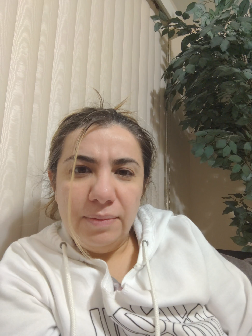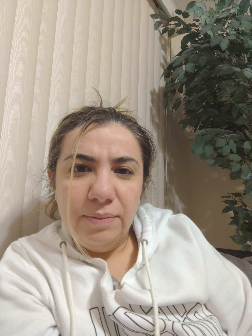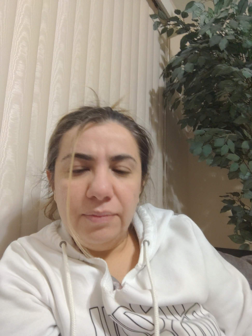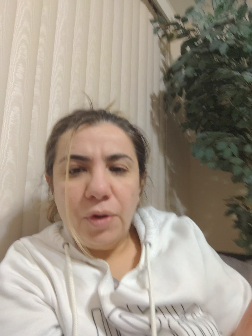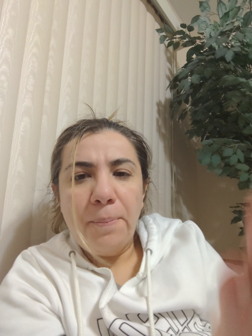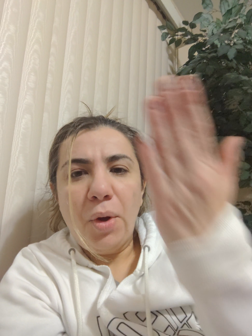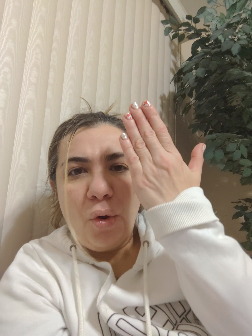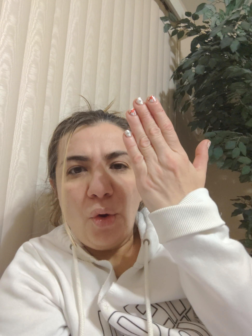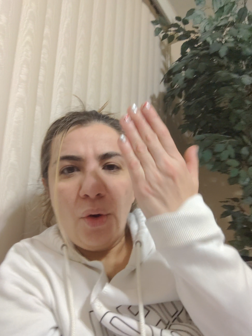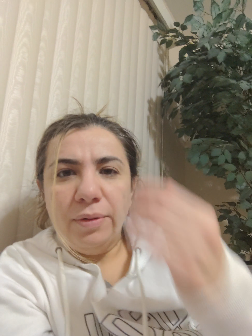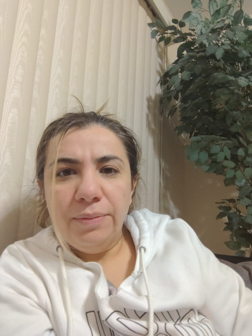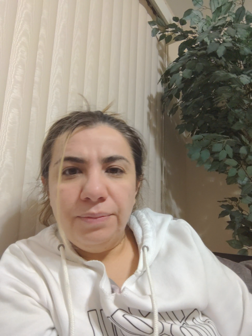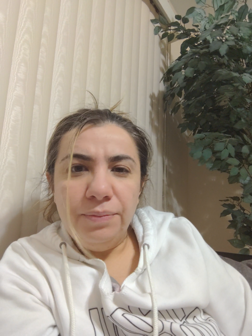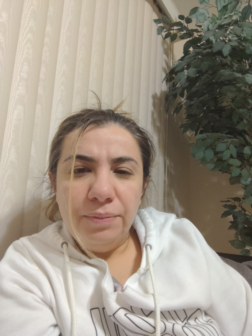morning